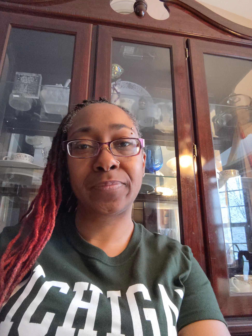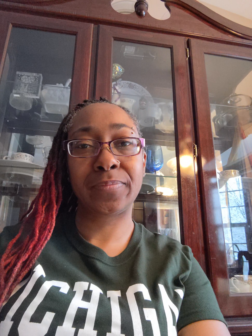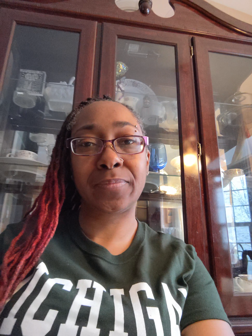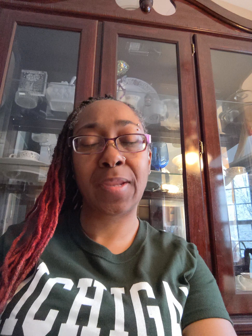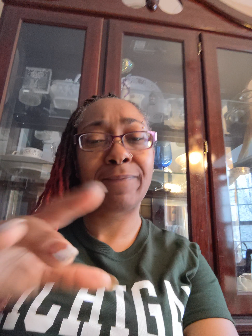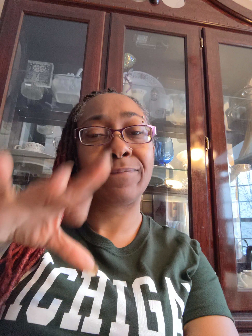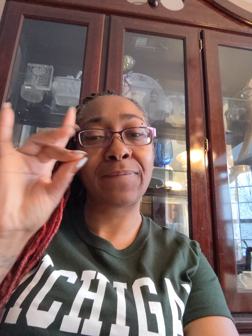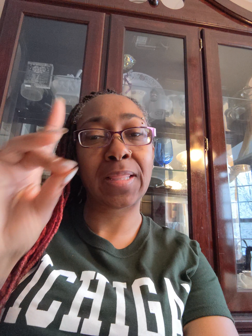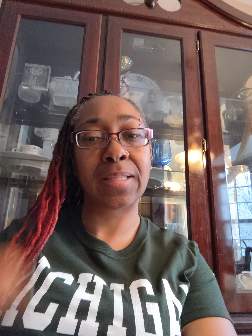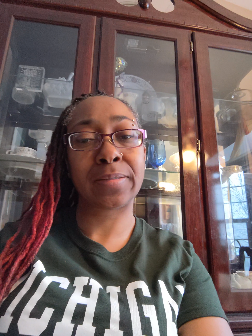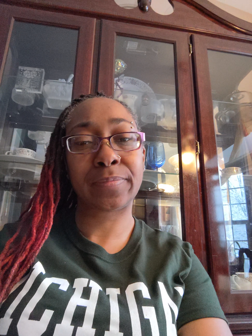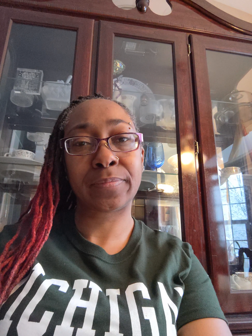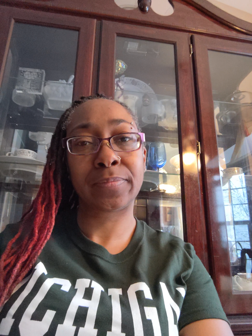find